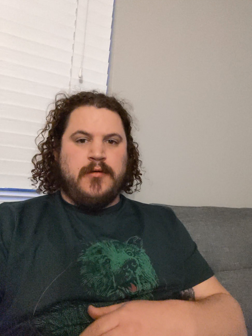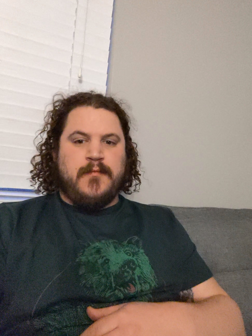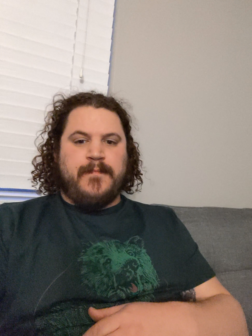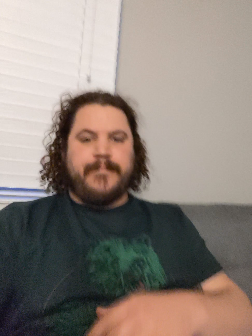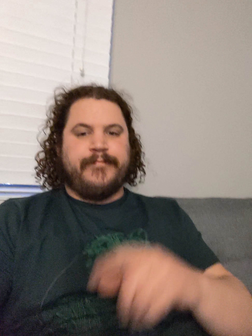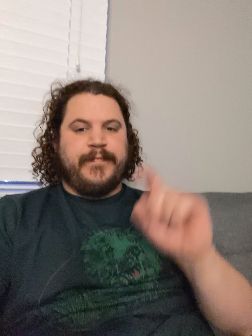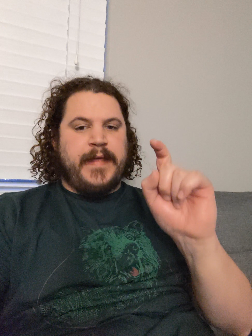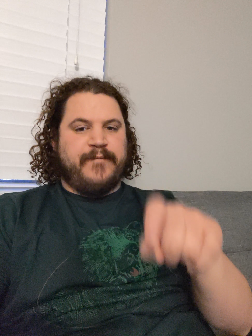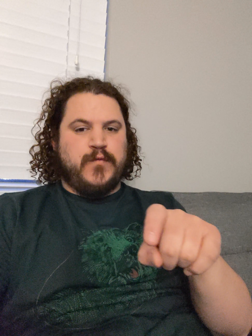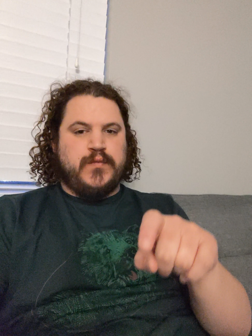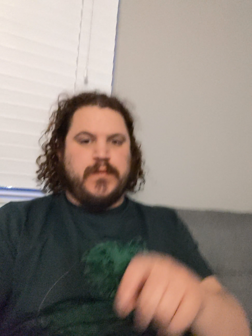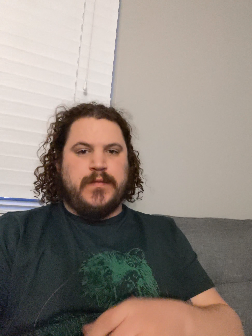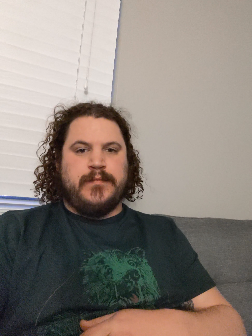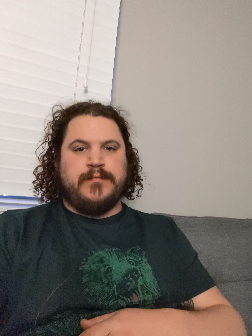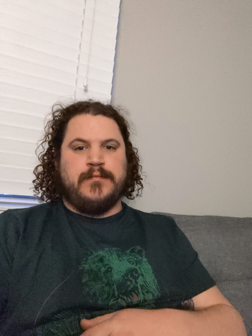have to